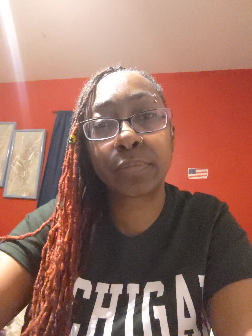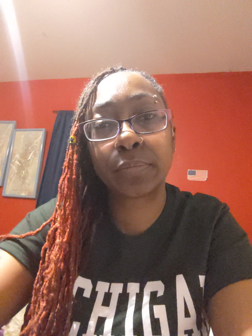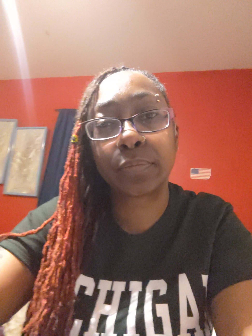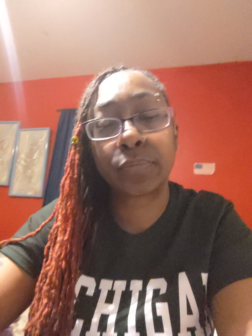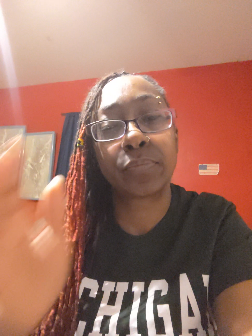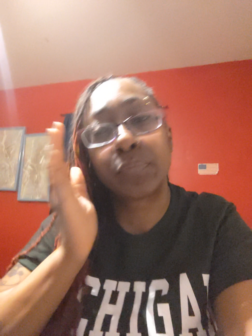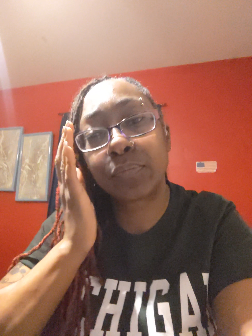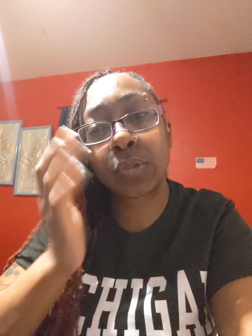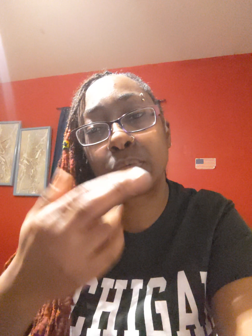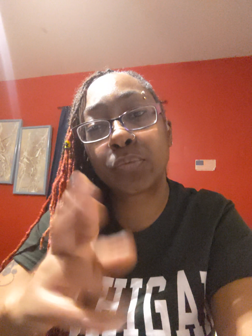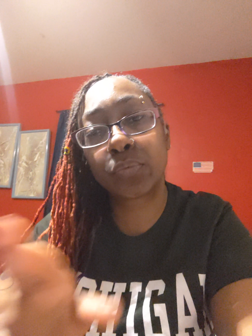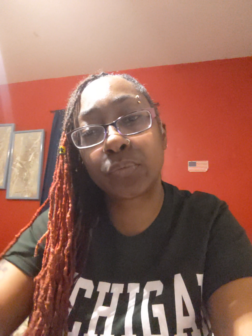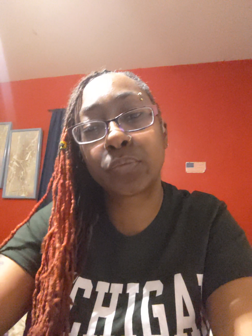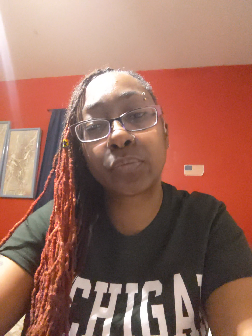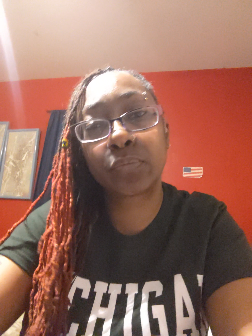bedroom